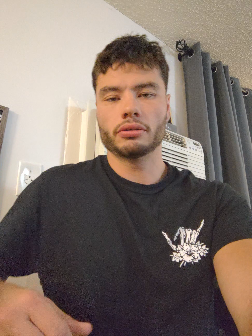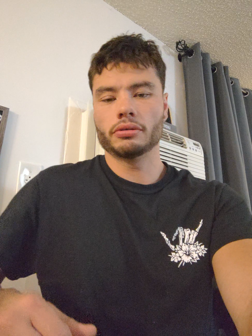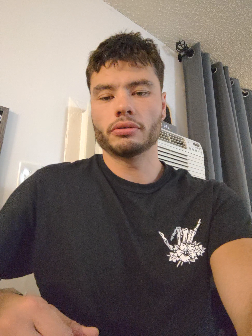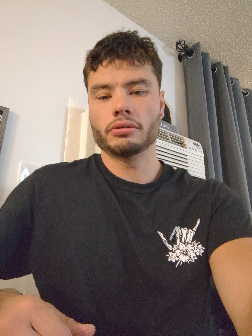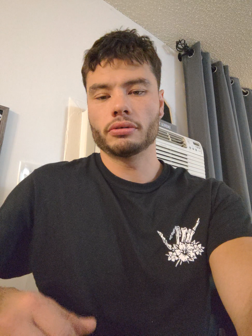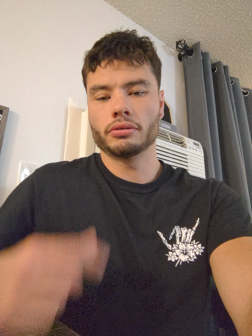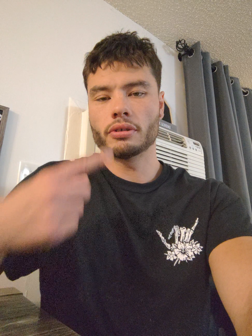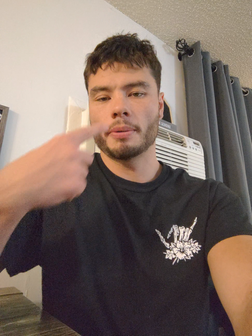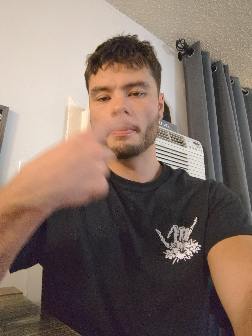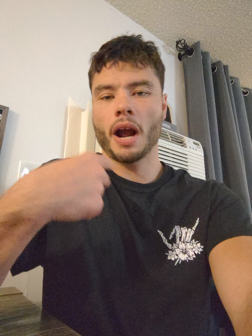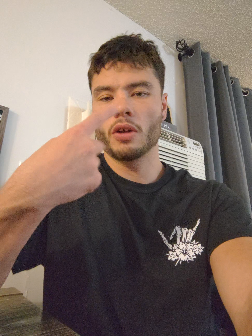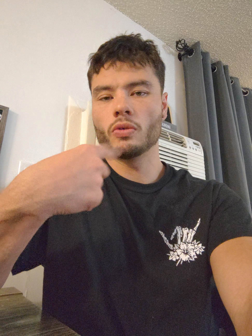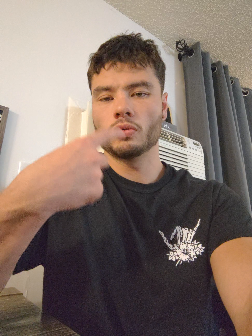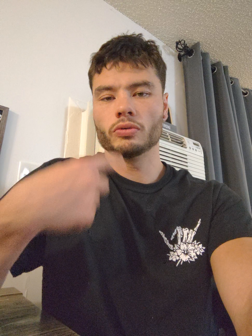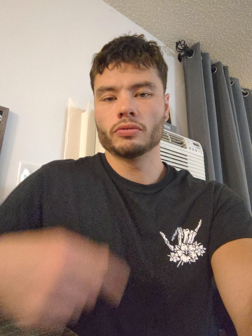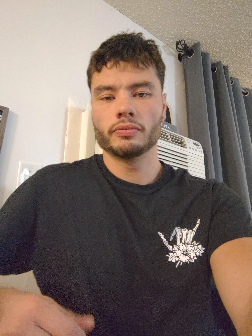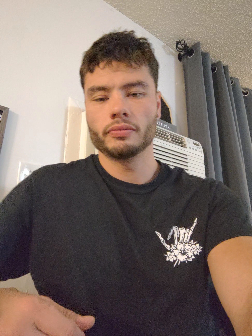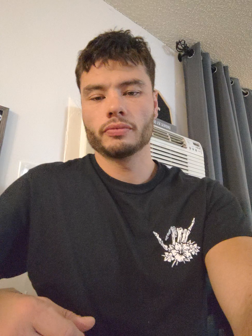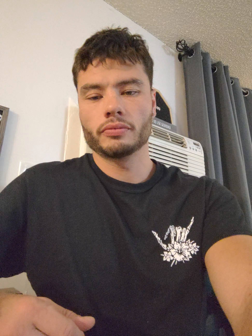mouth